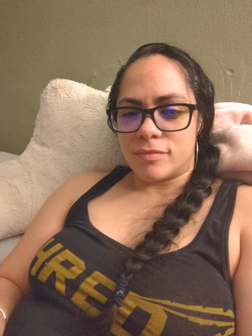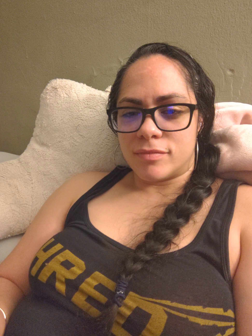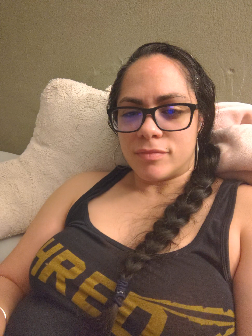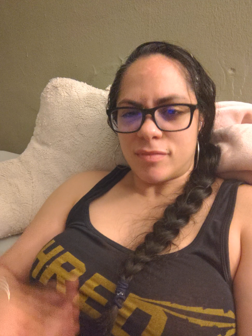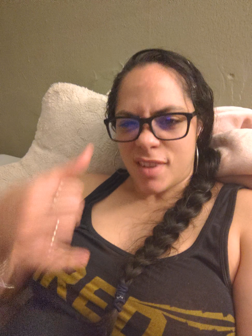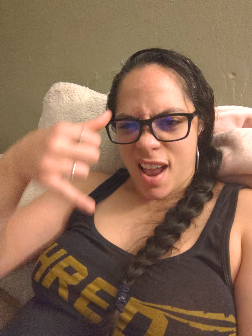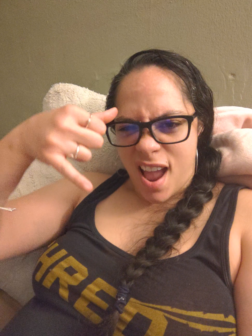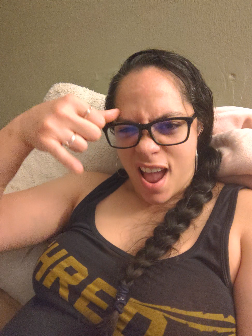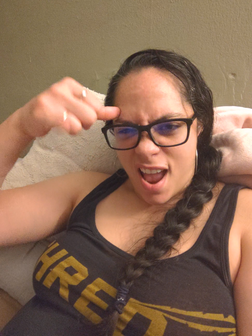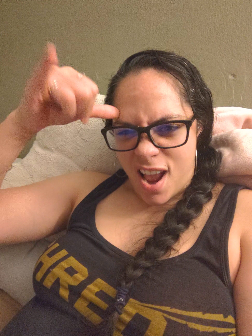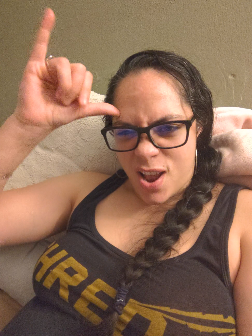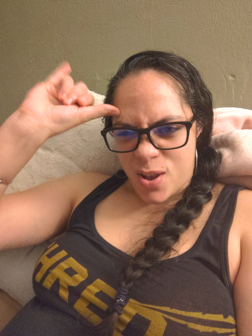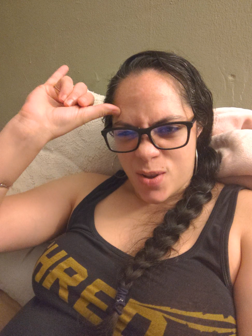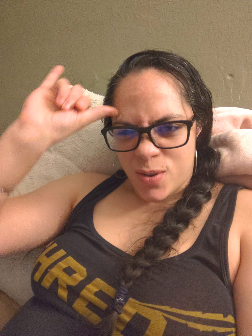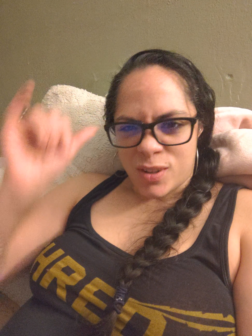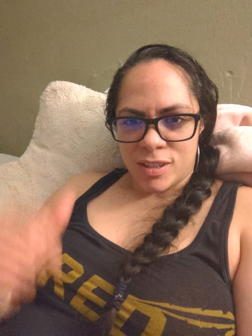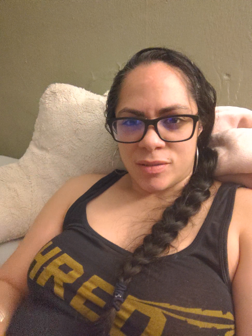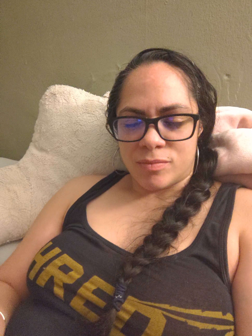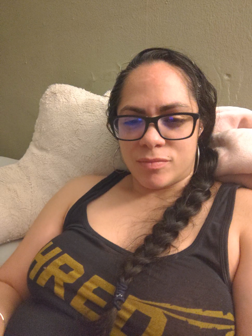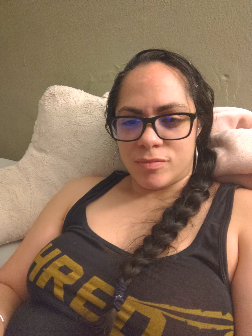cow